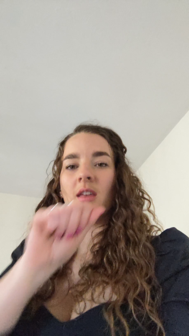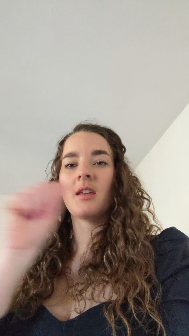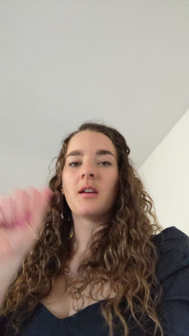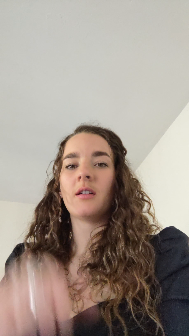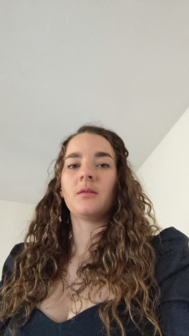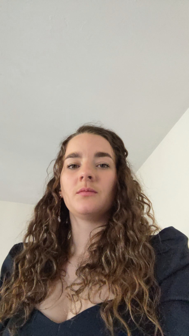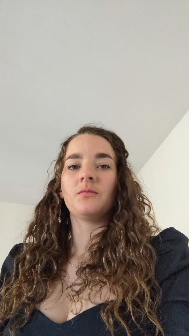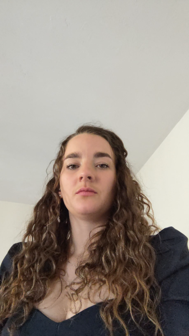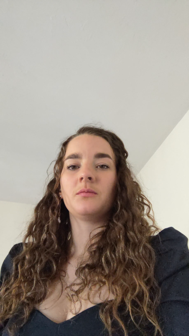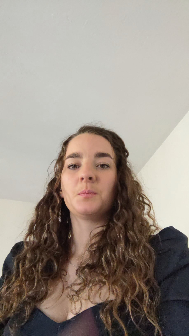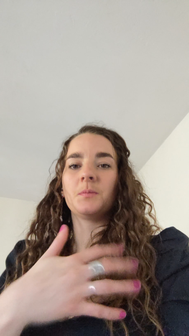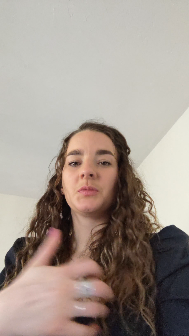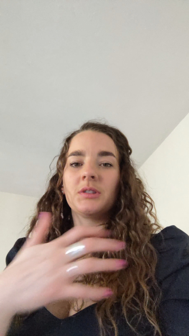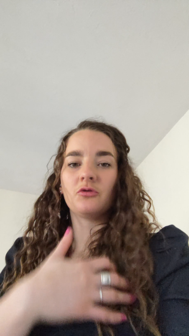bear